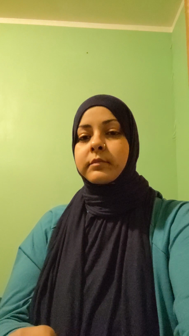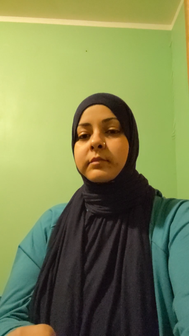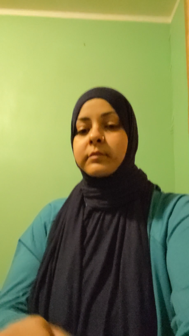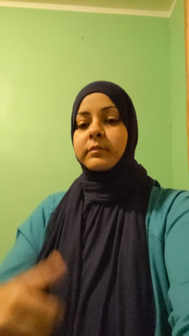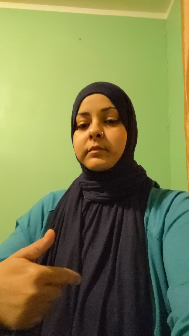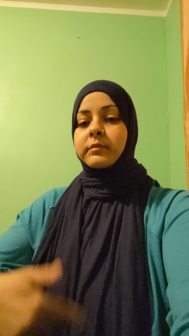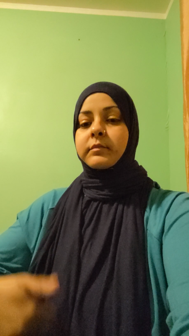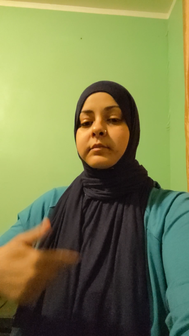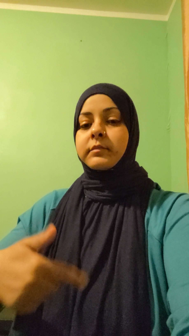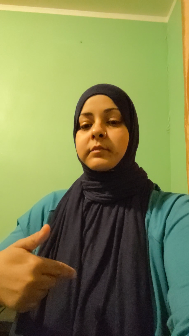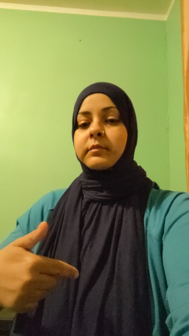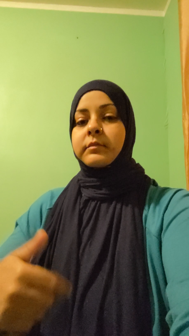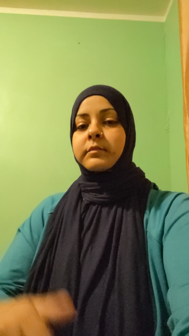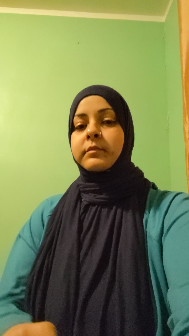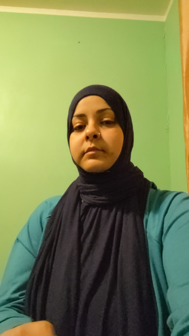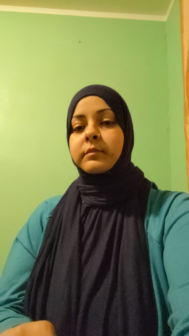belly button